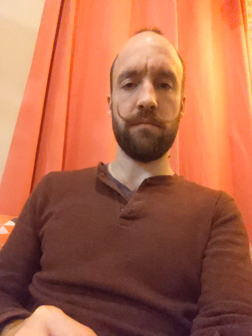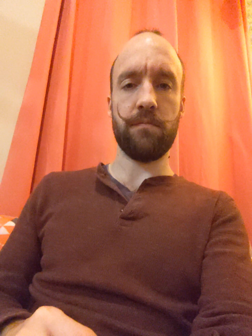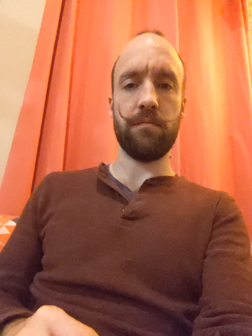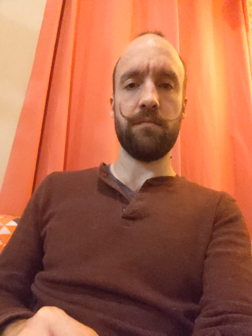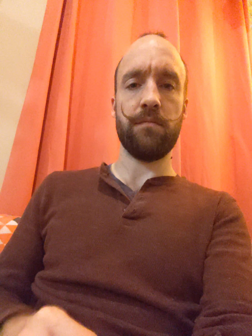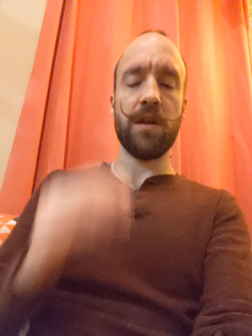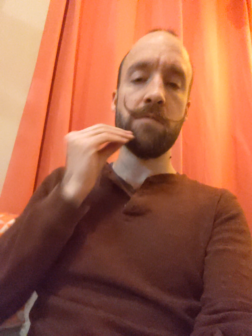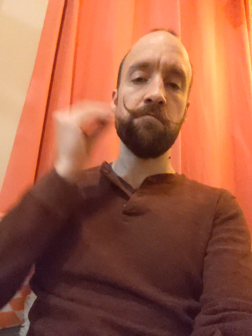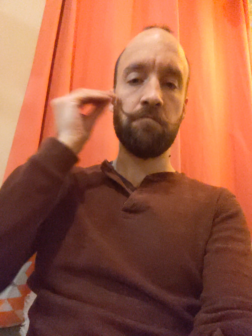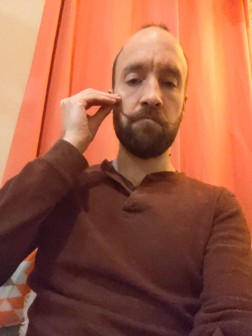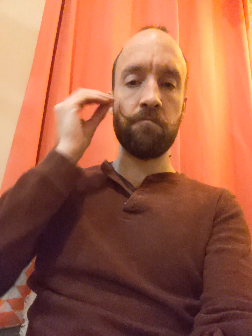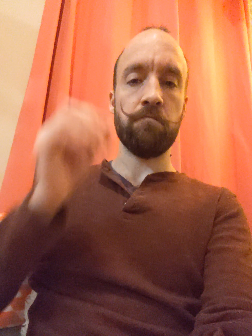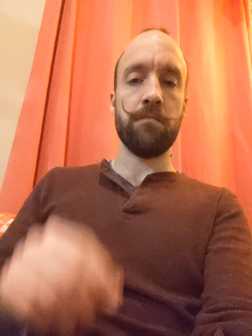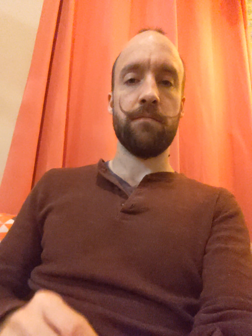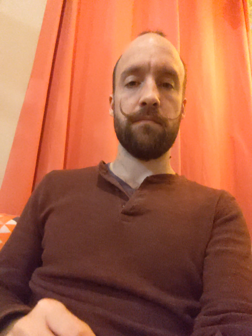home